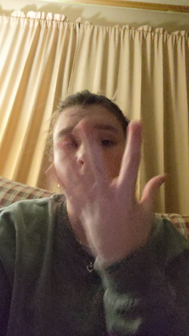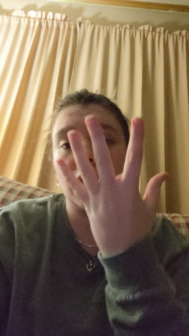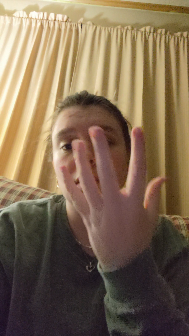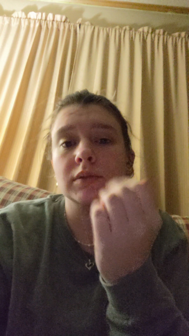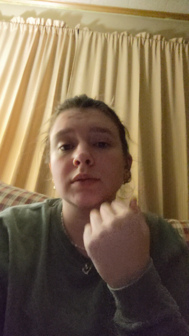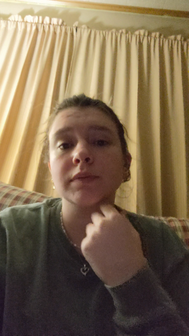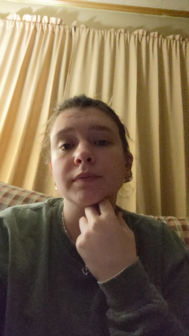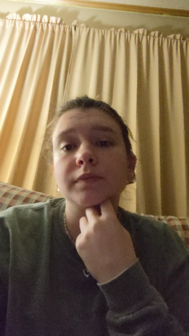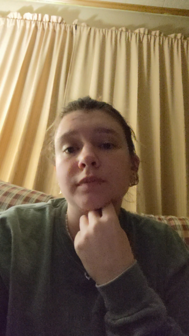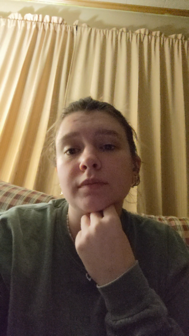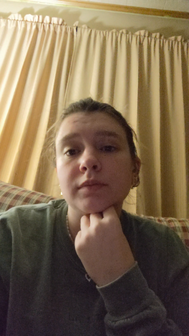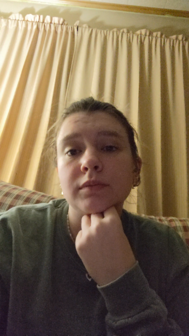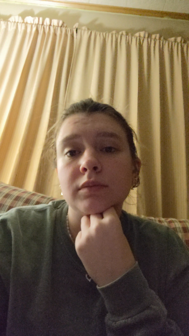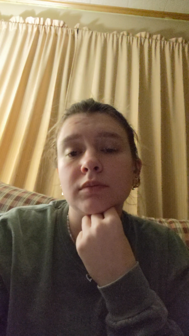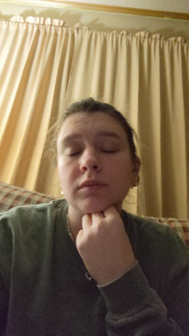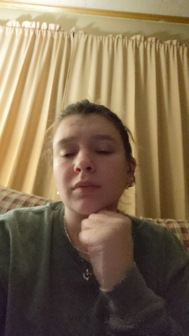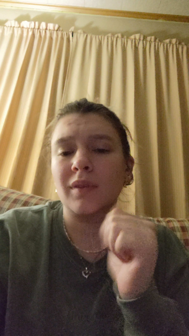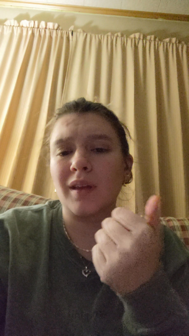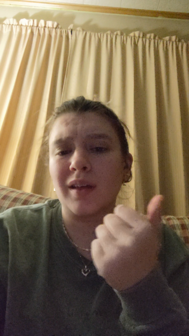how